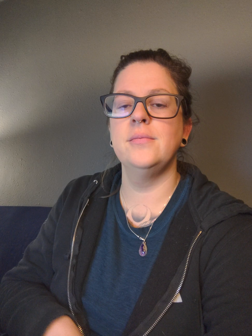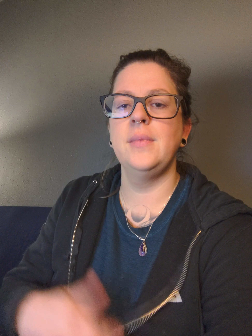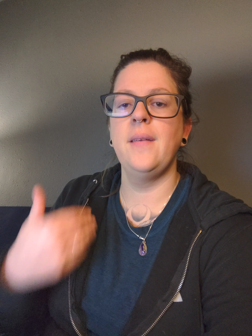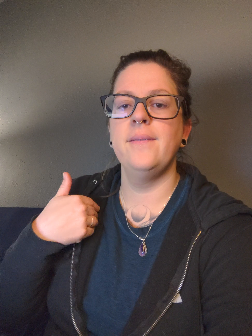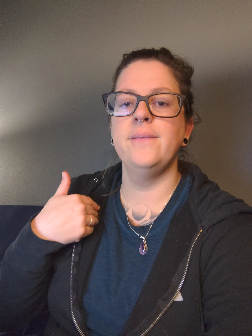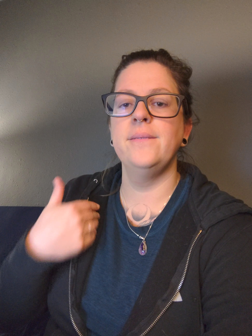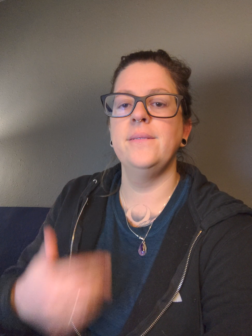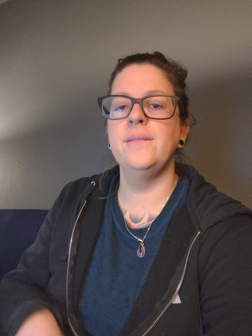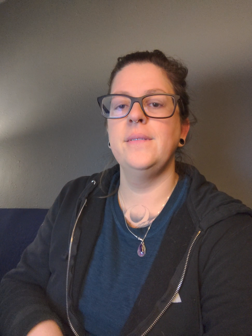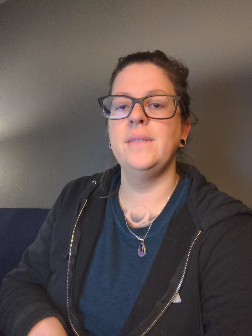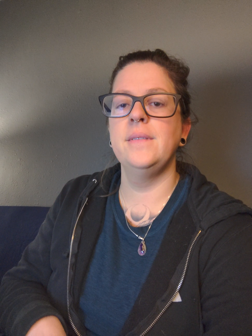have